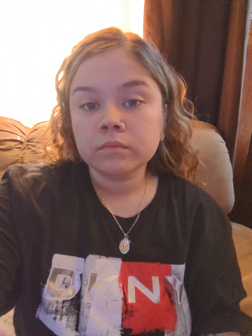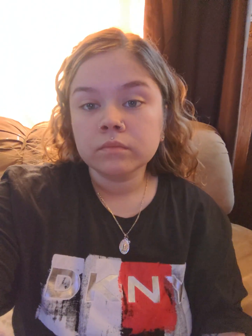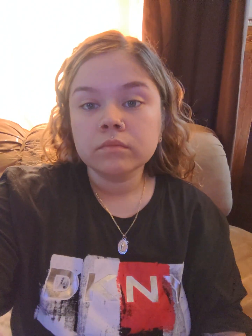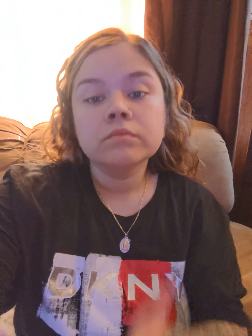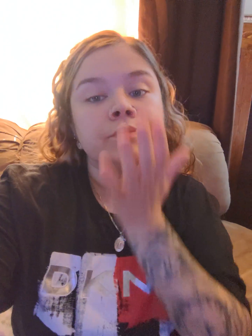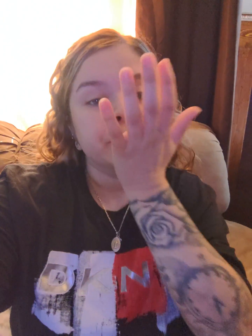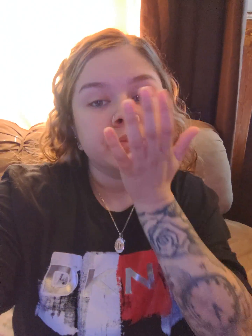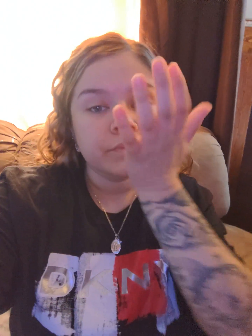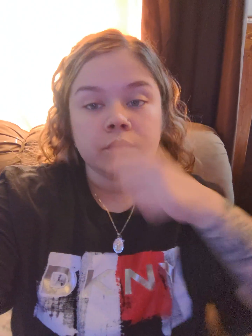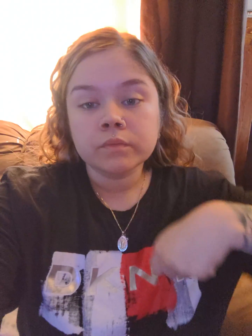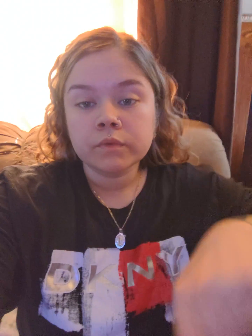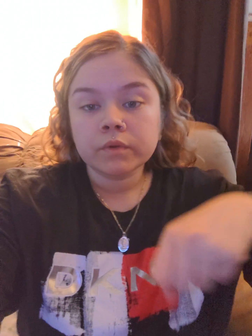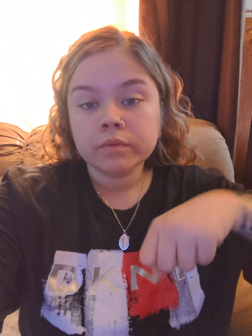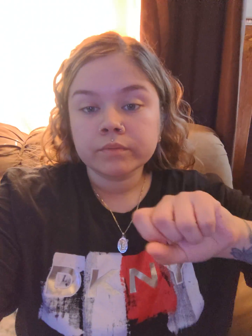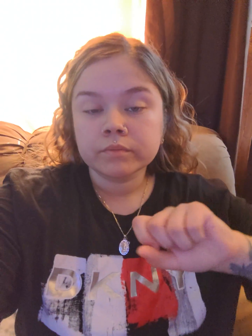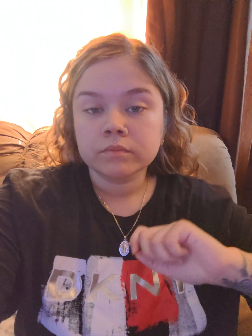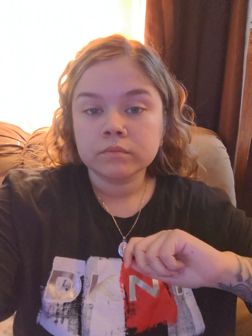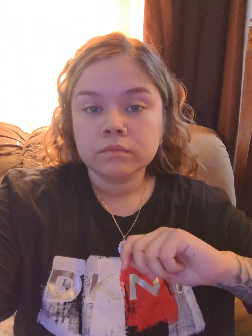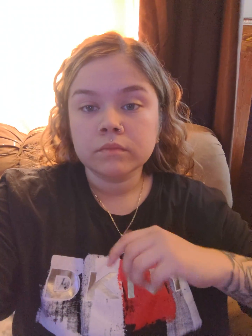lawn mower